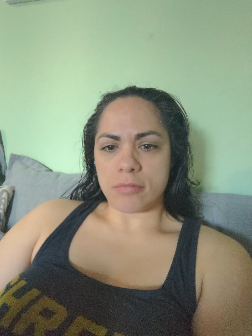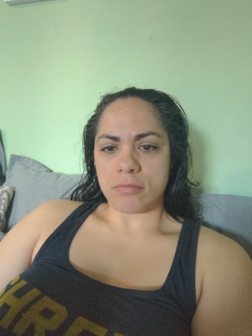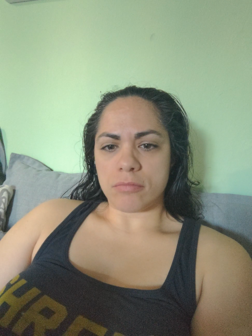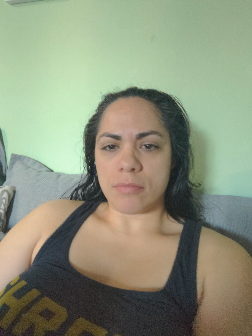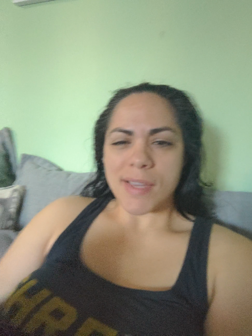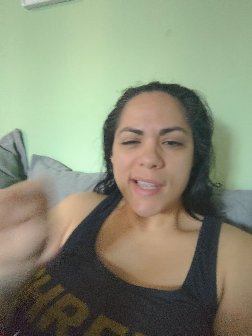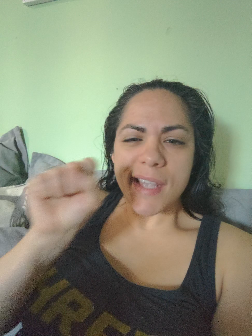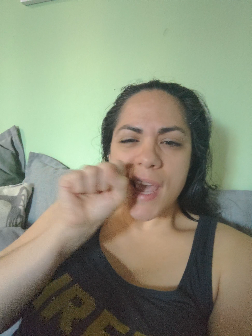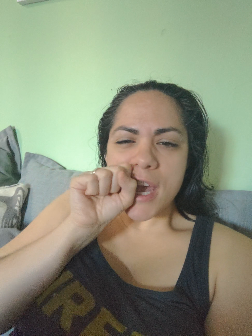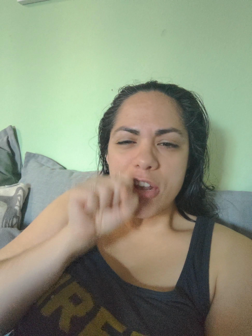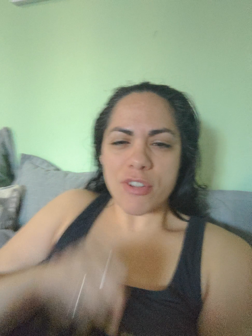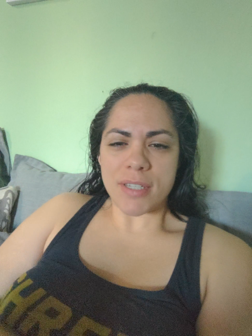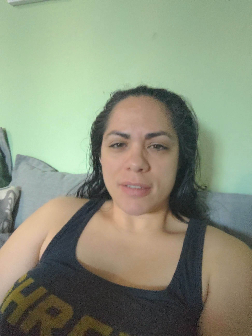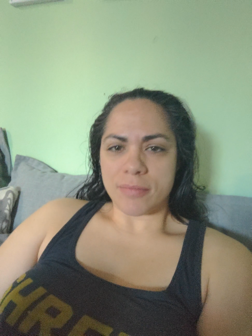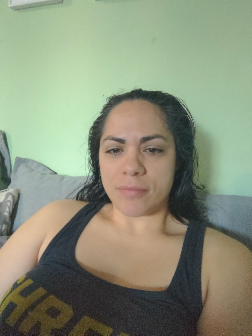carrot